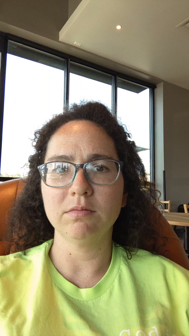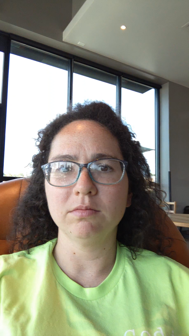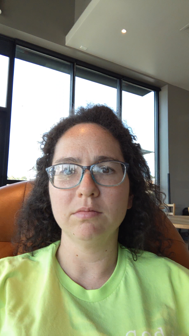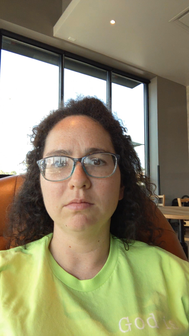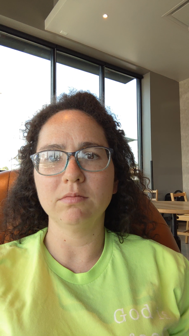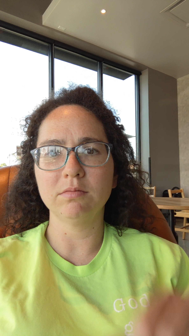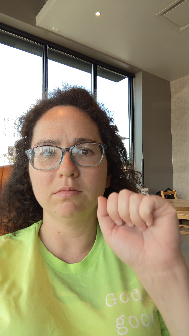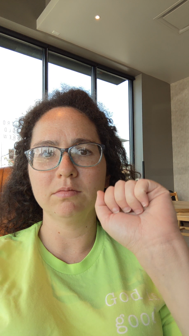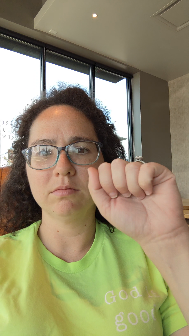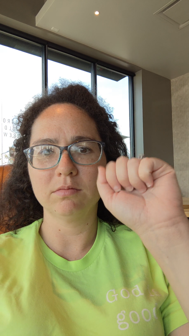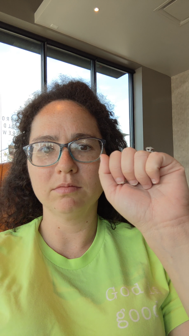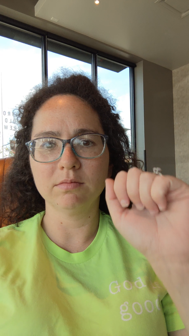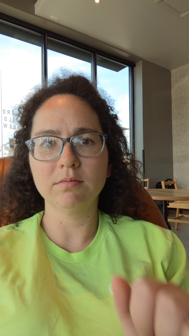knock